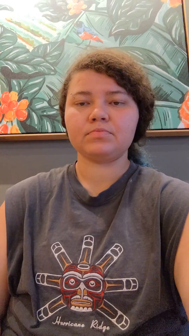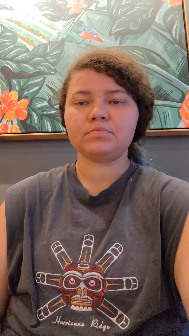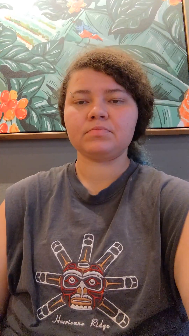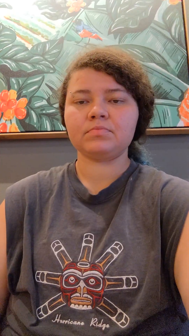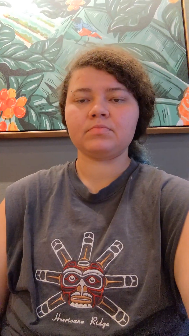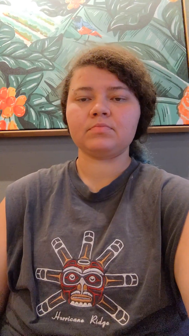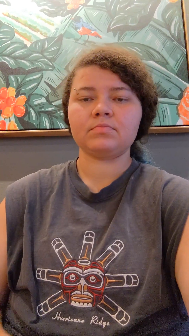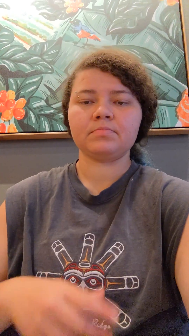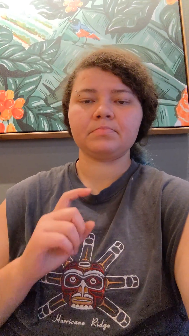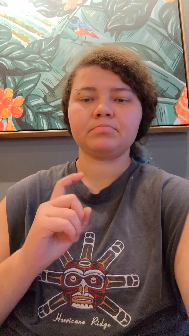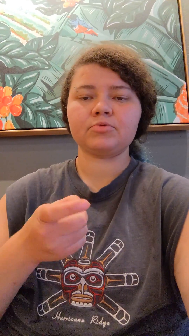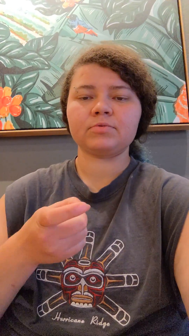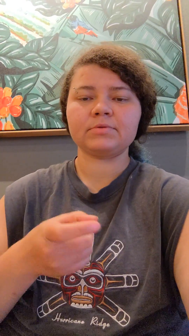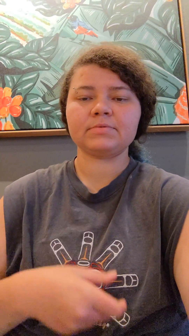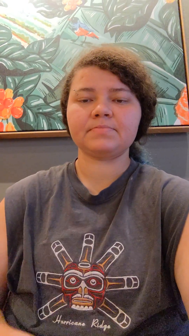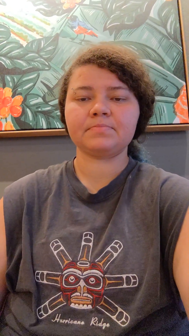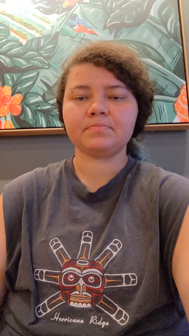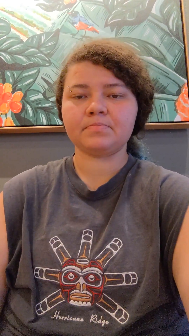present